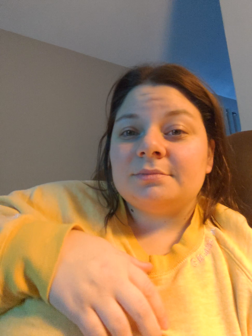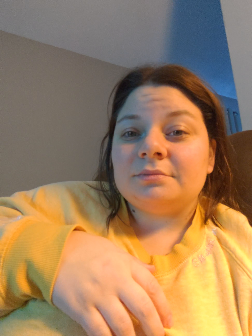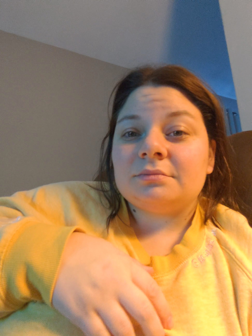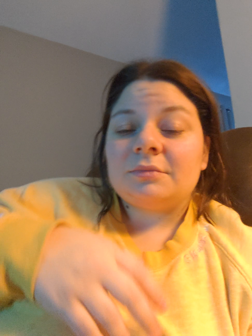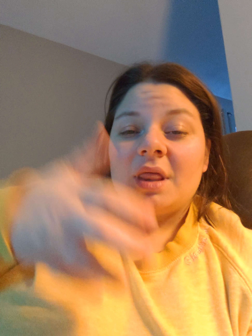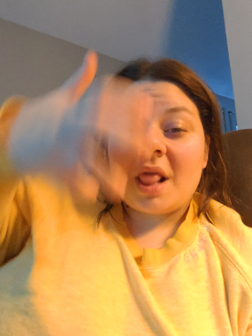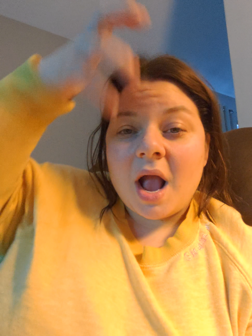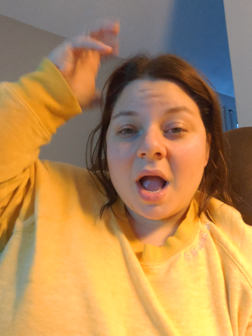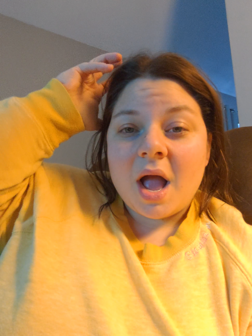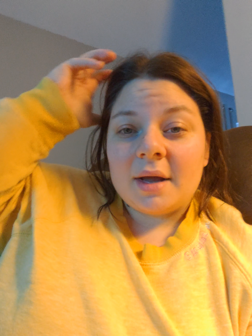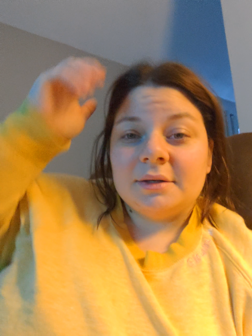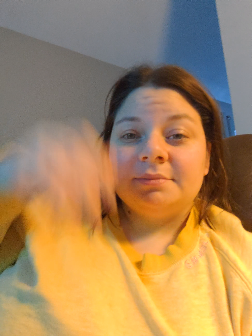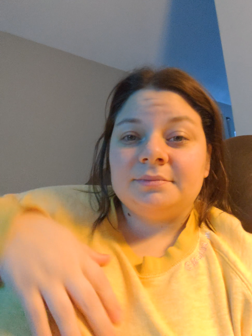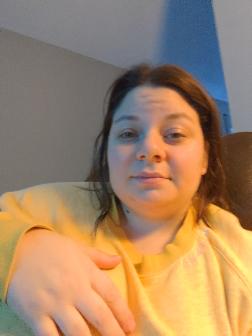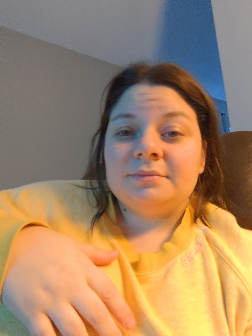lion